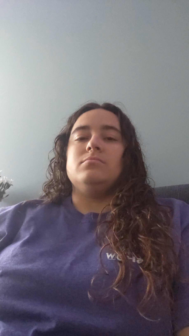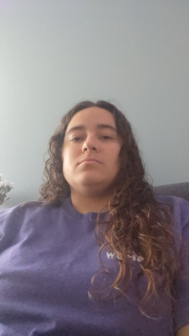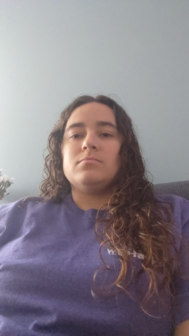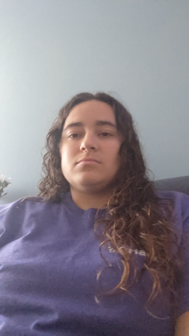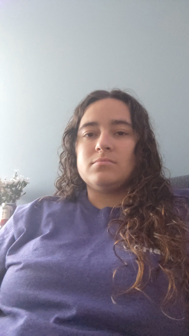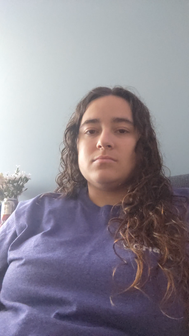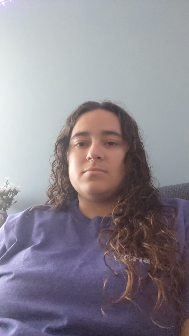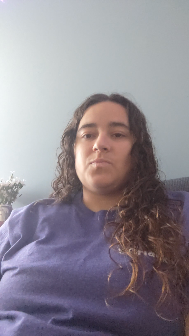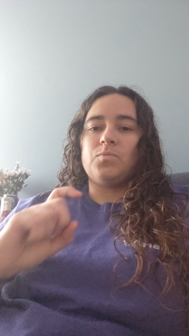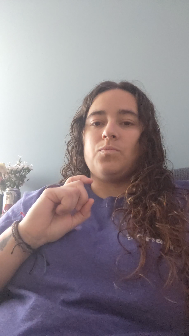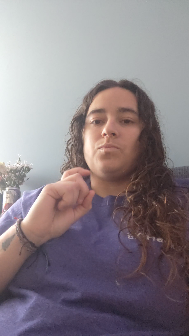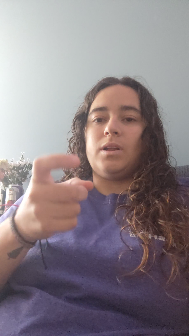present